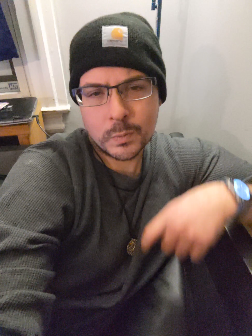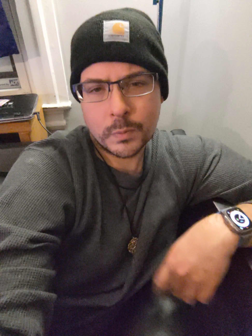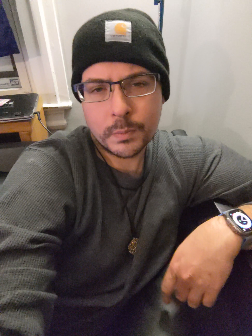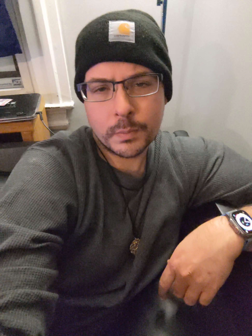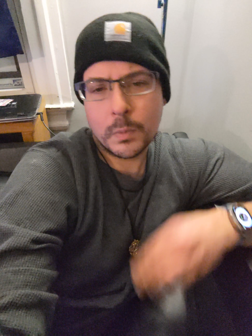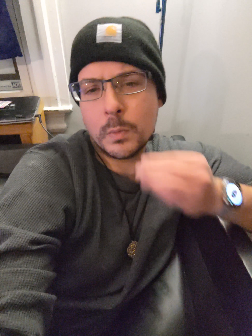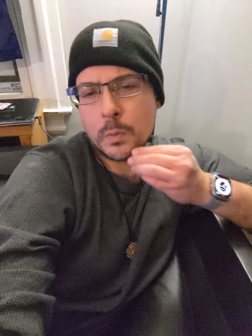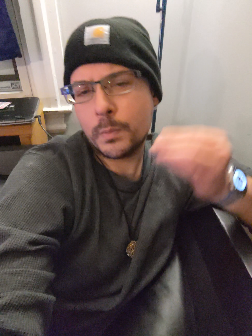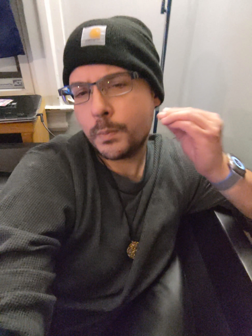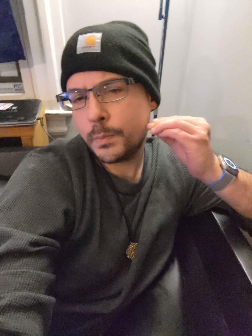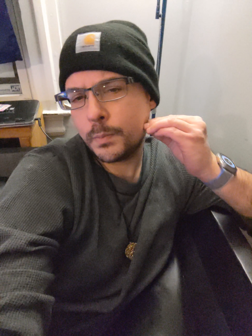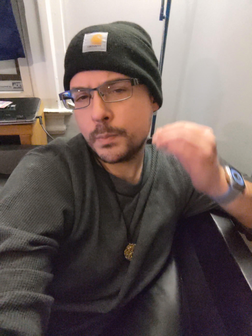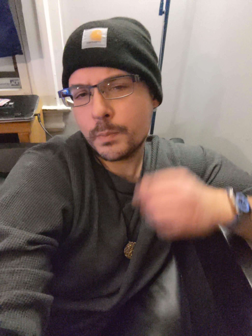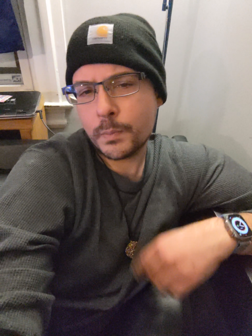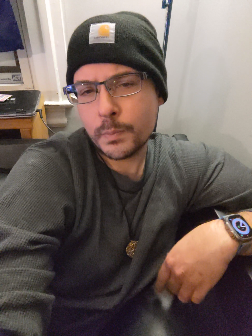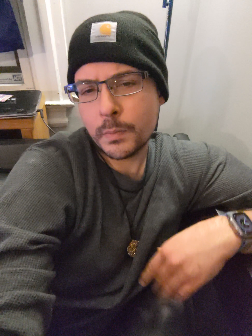home